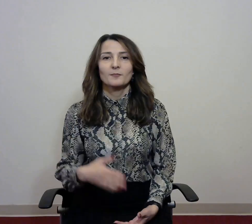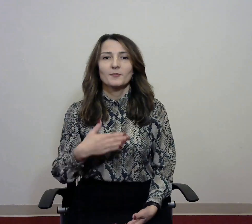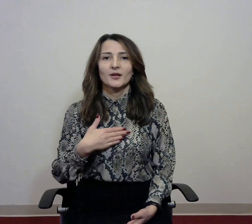mən